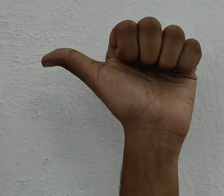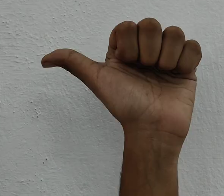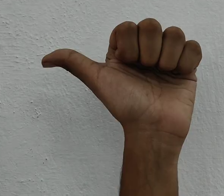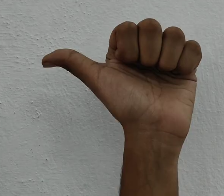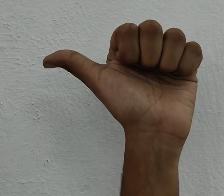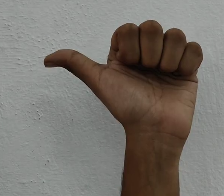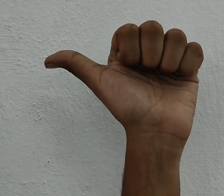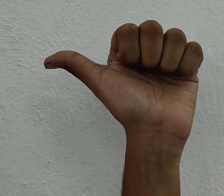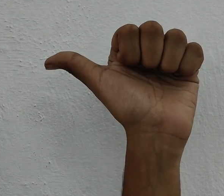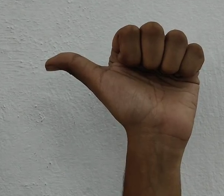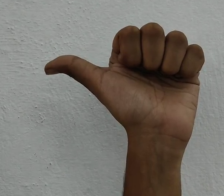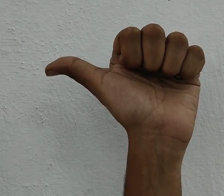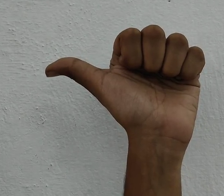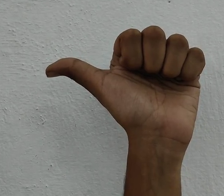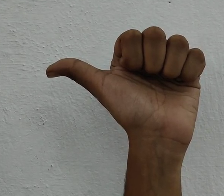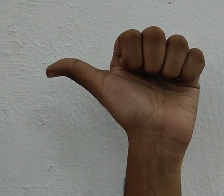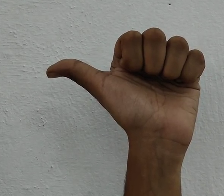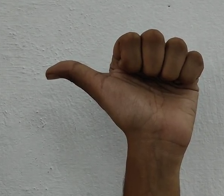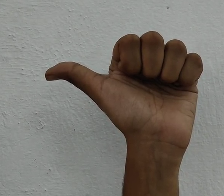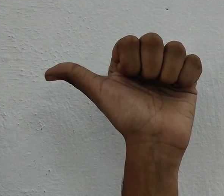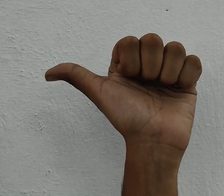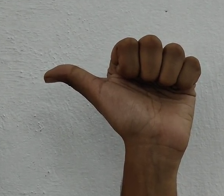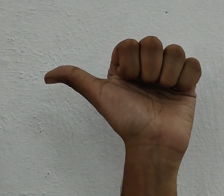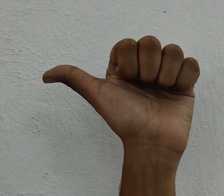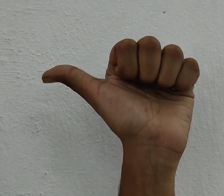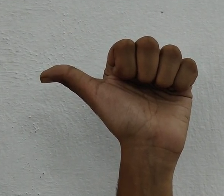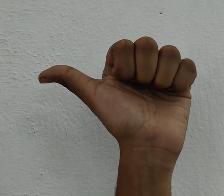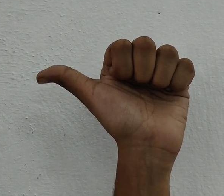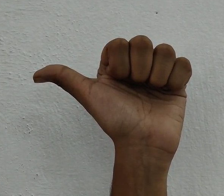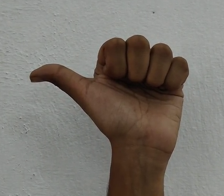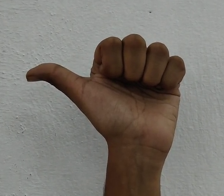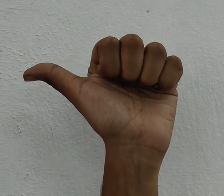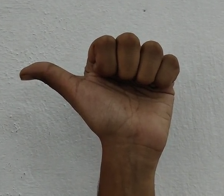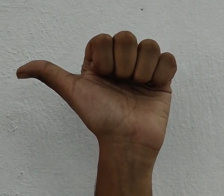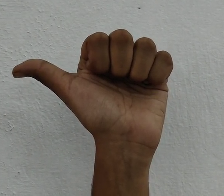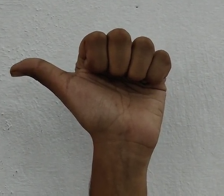എ